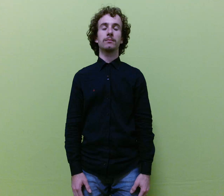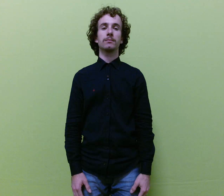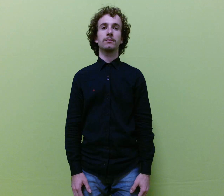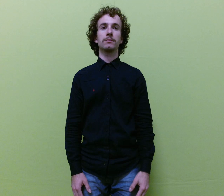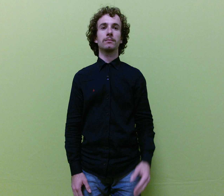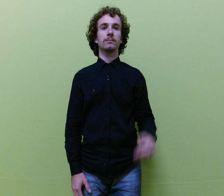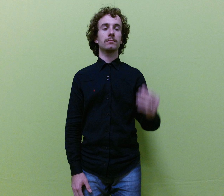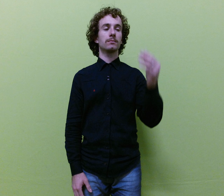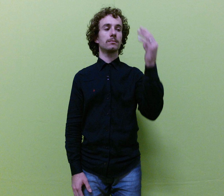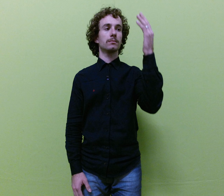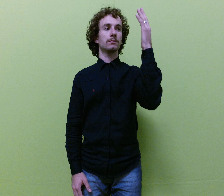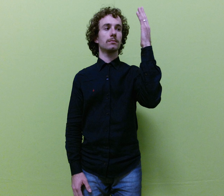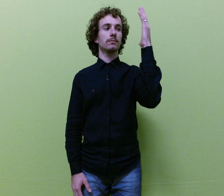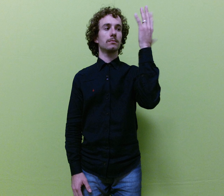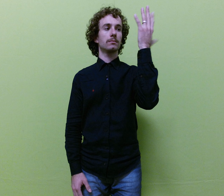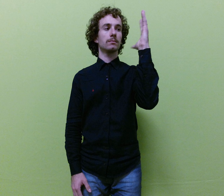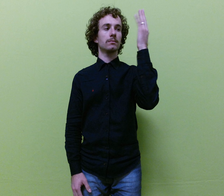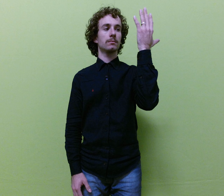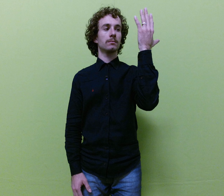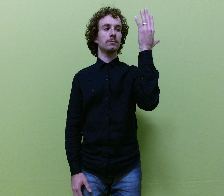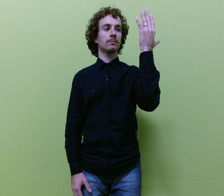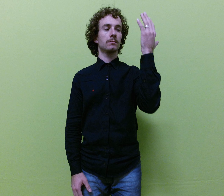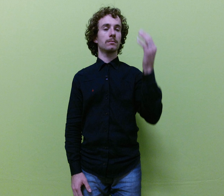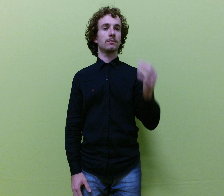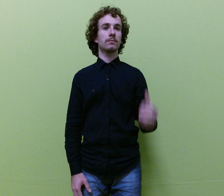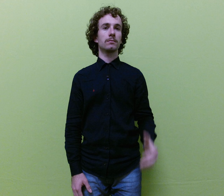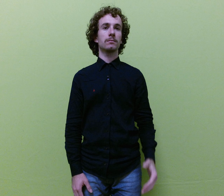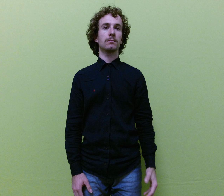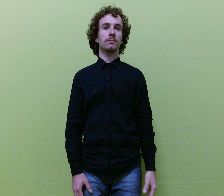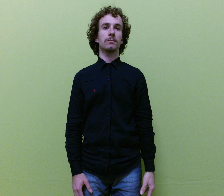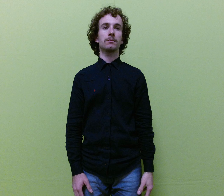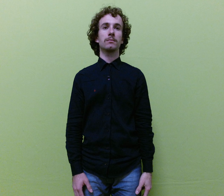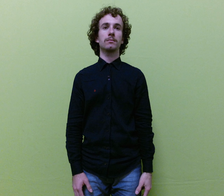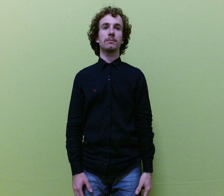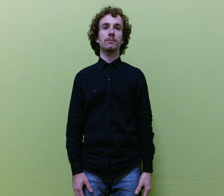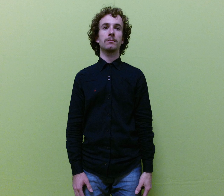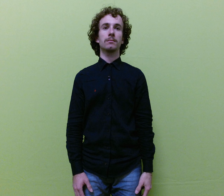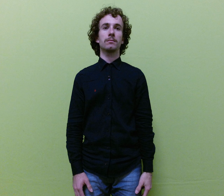espelho